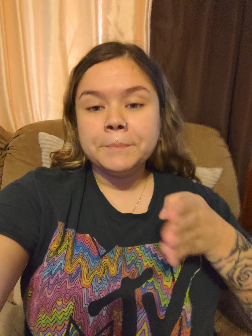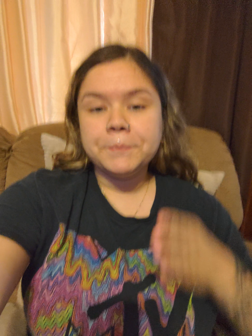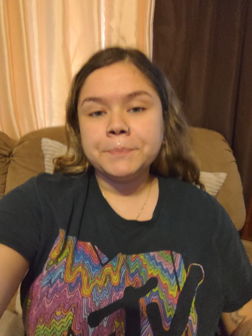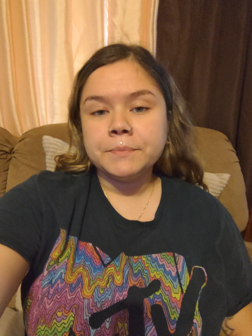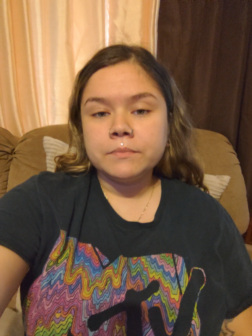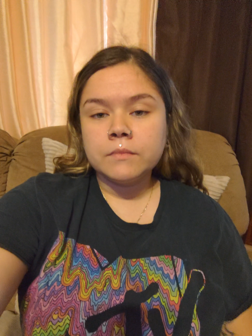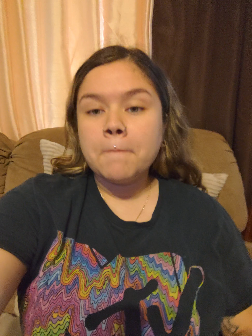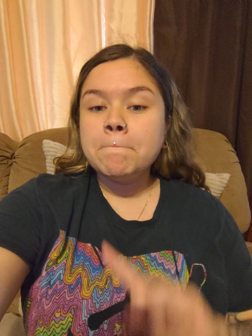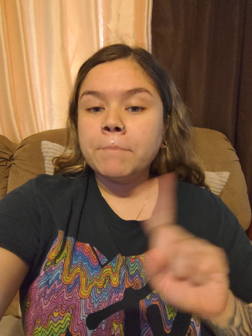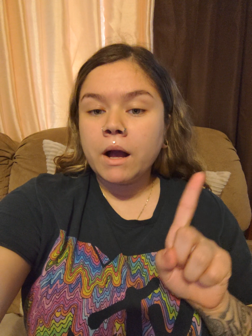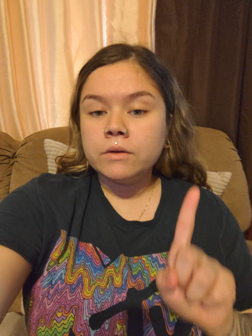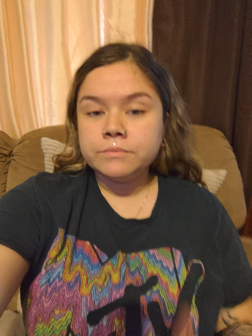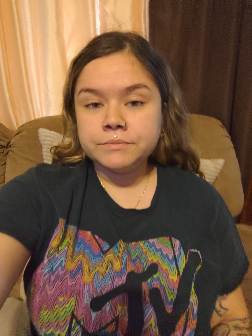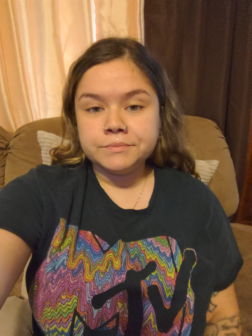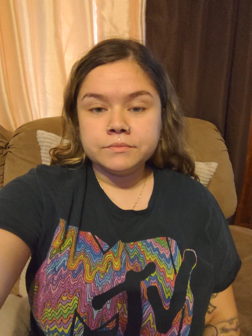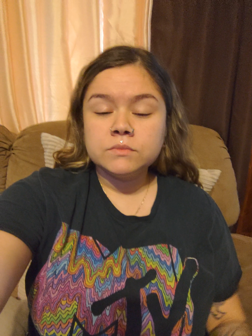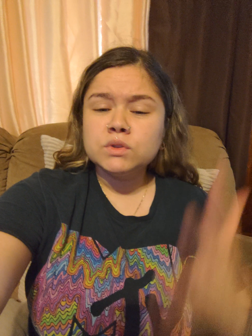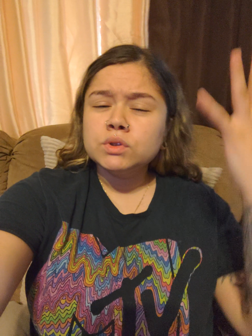but